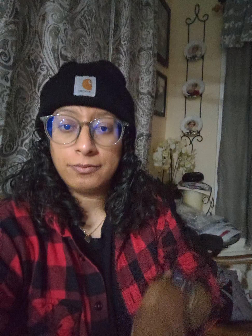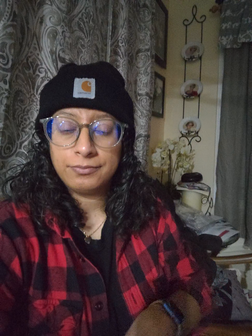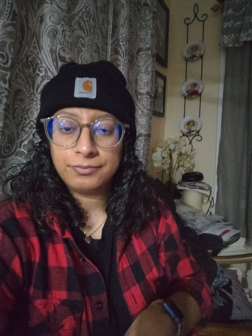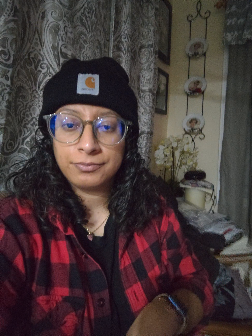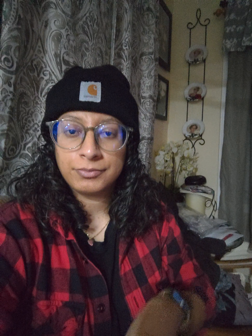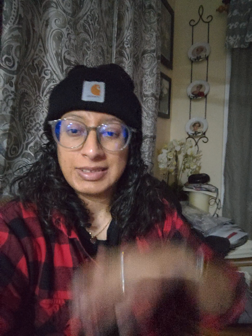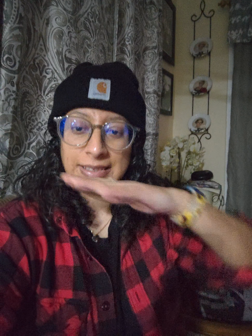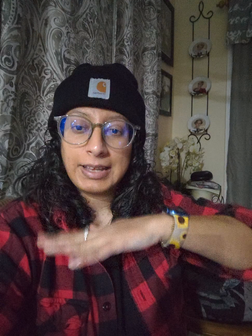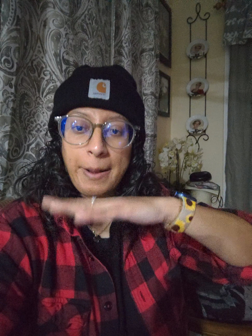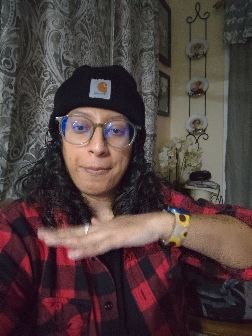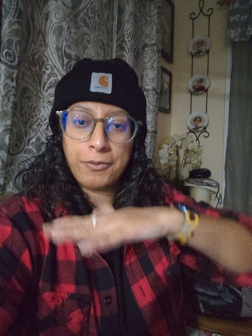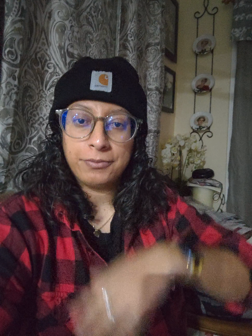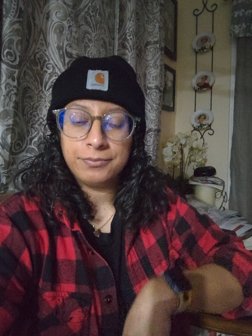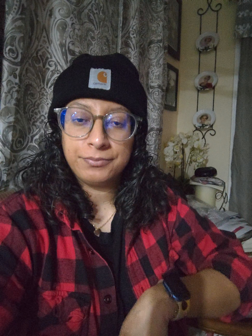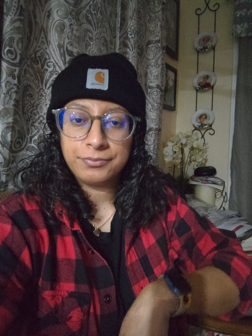table